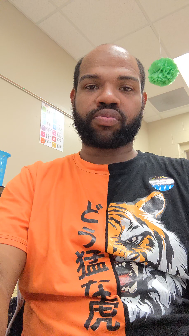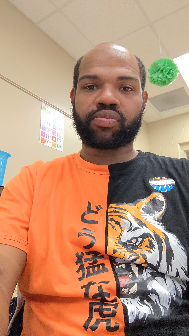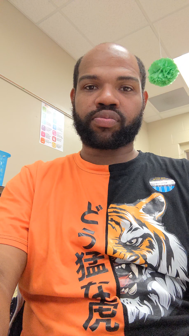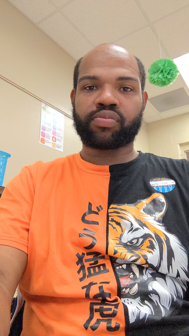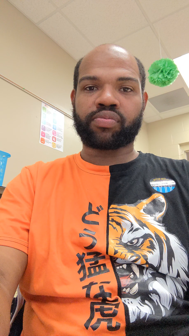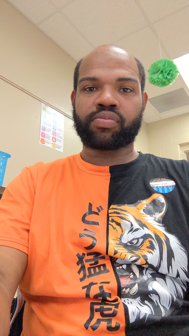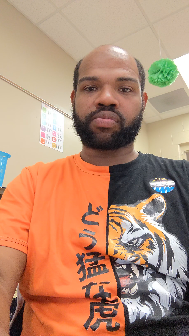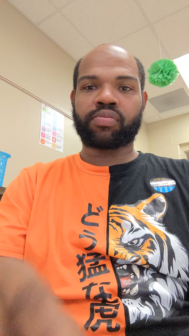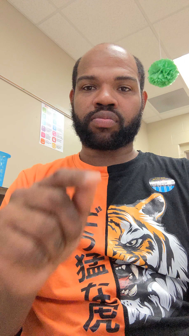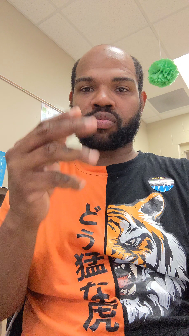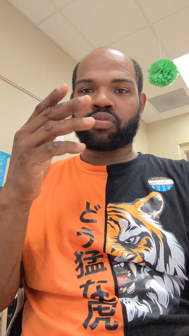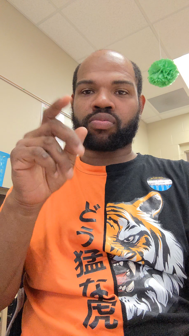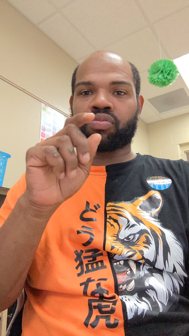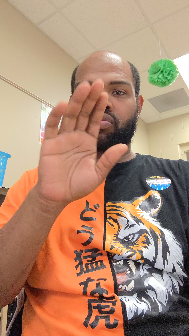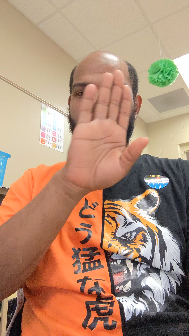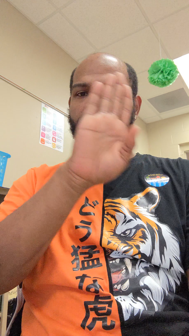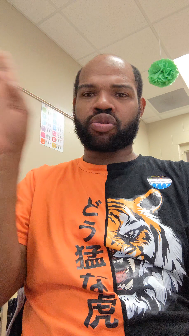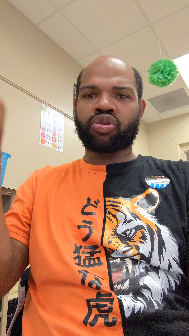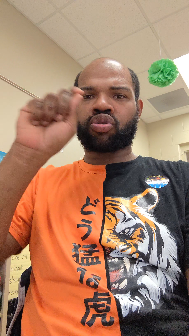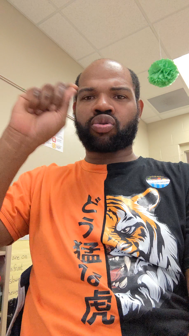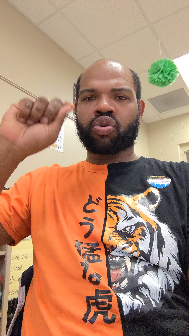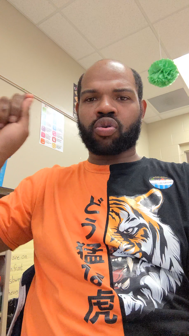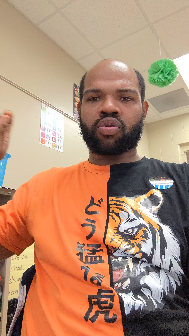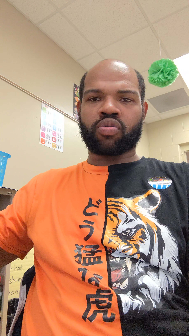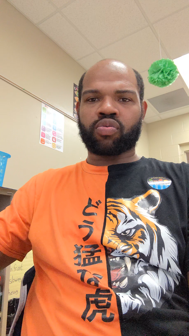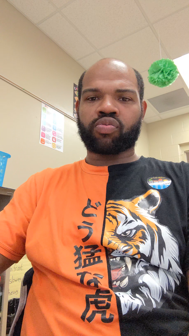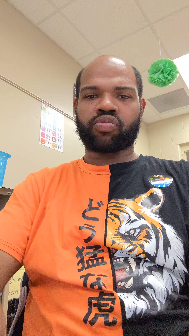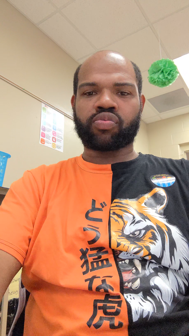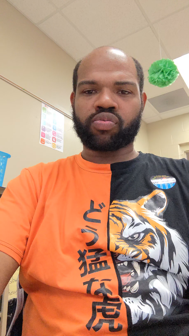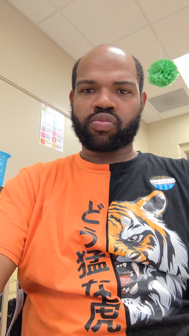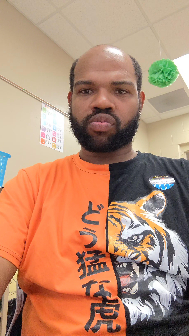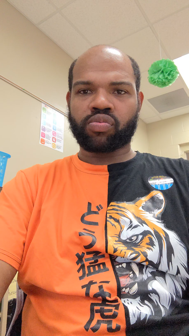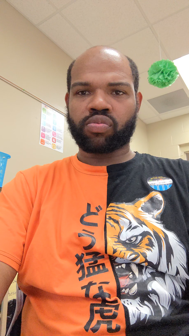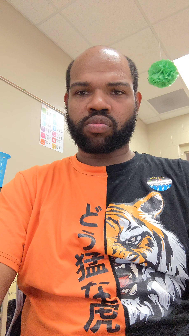chalk